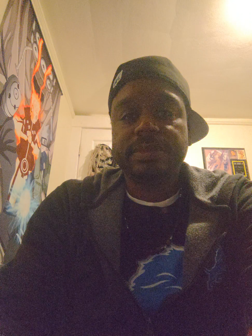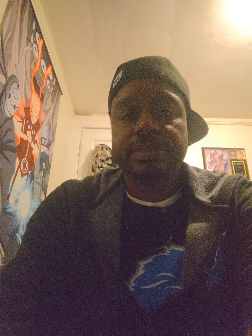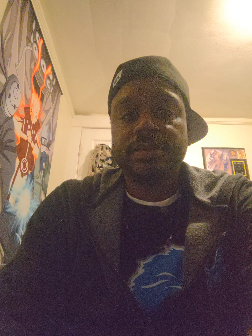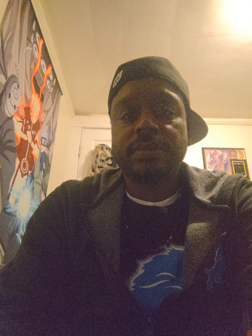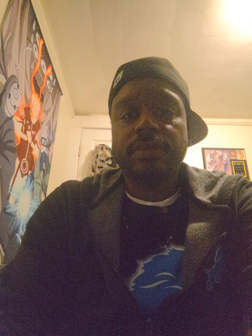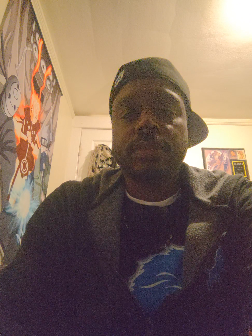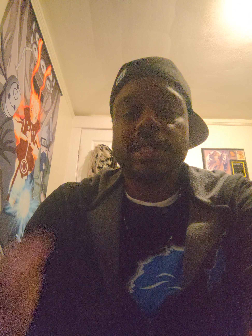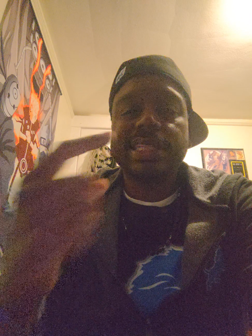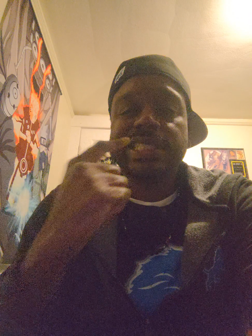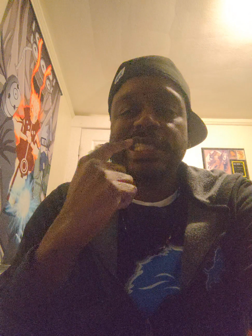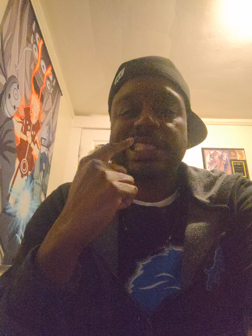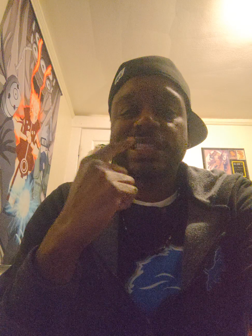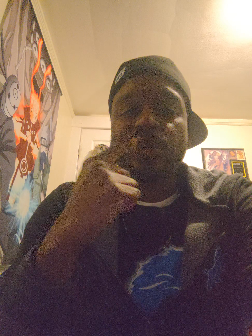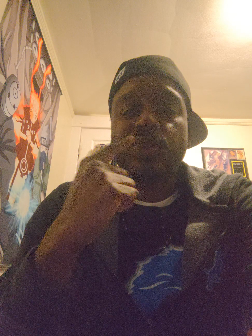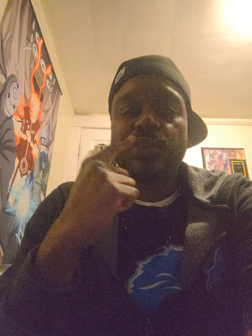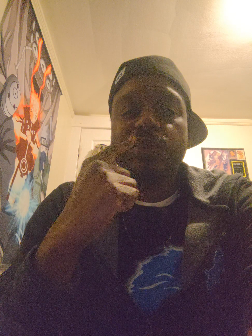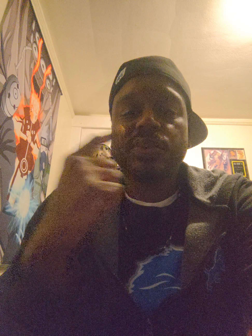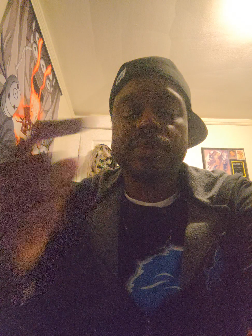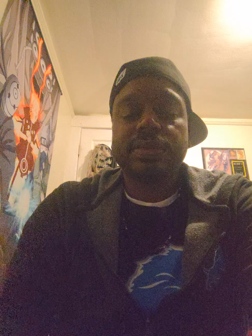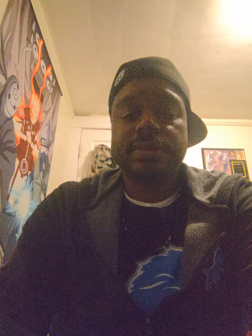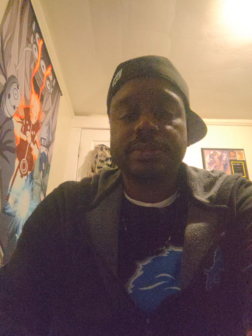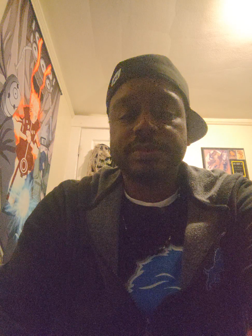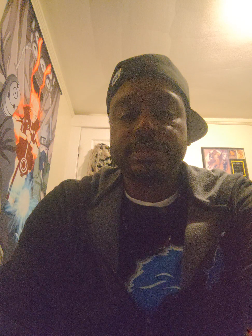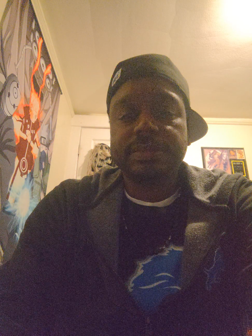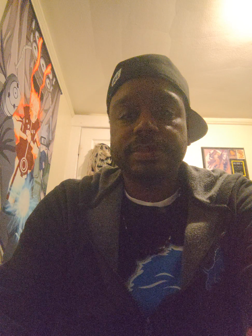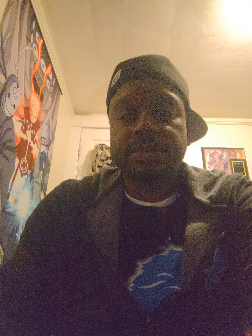tooth